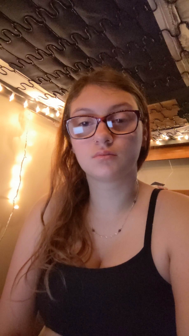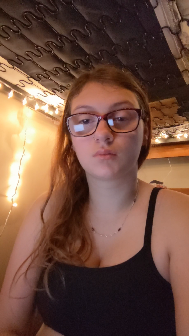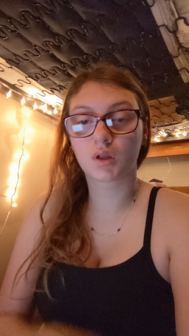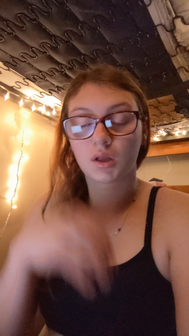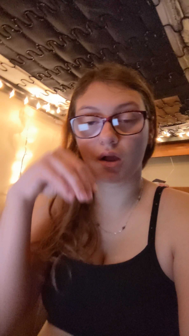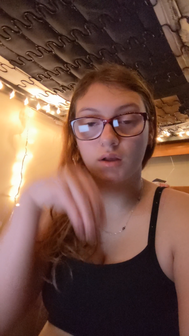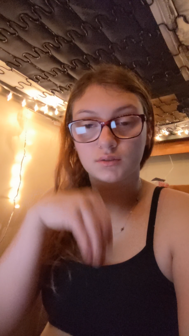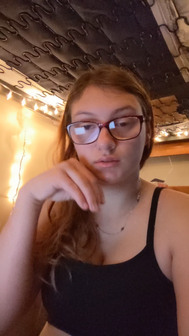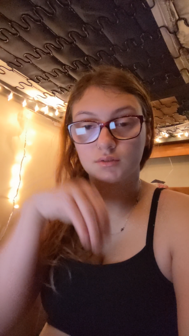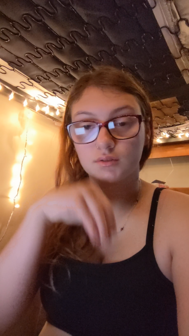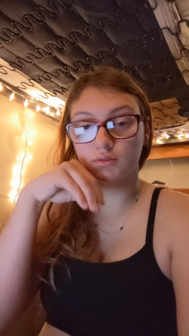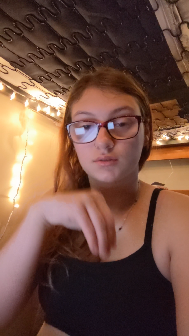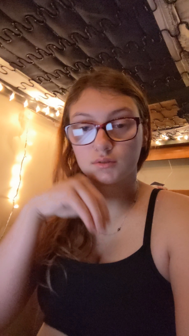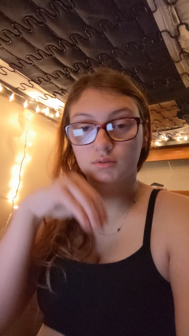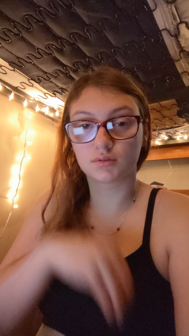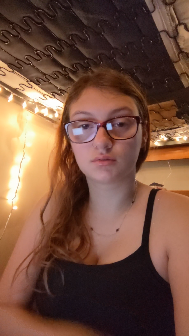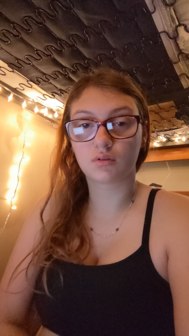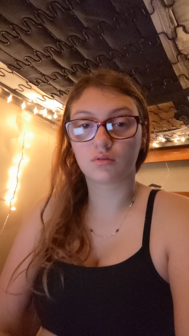inside